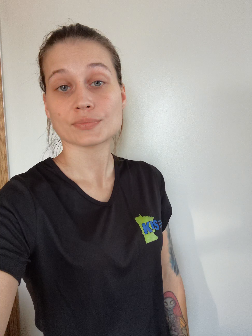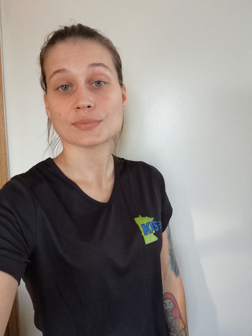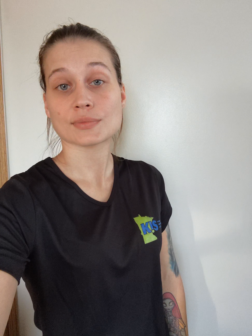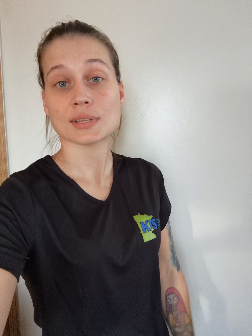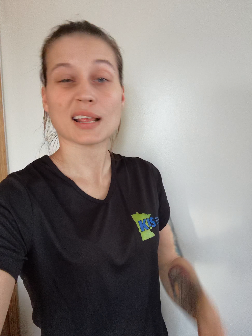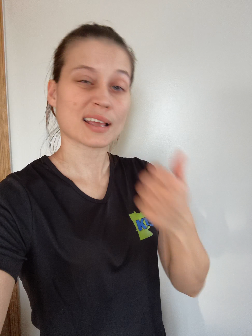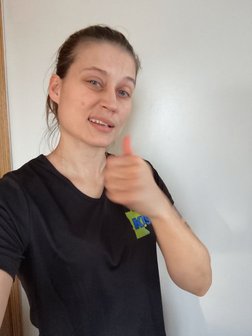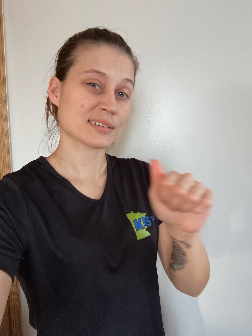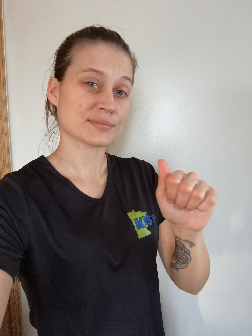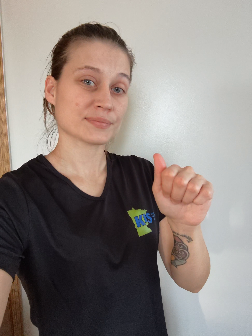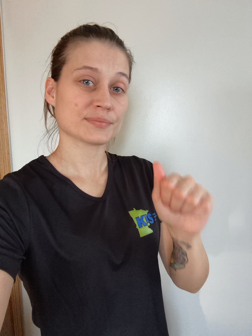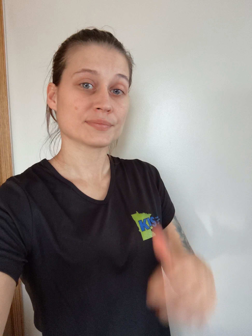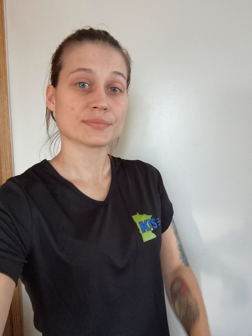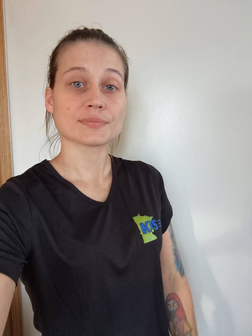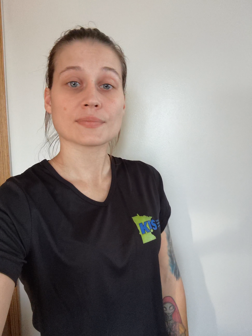any